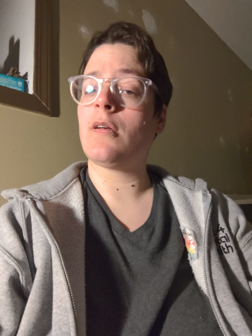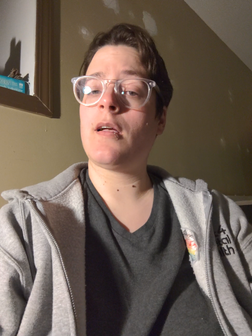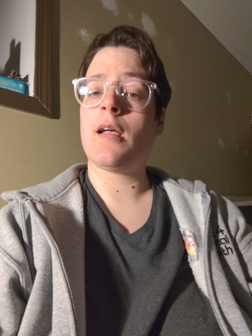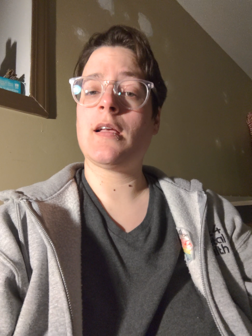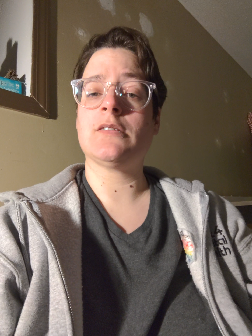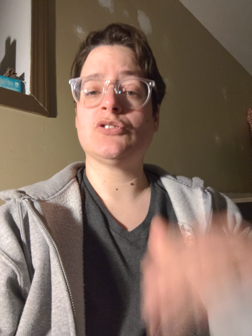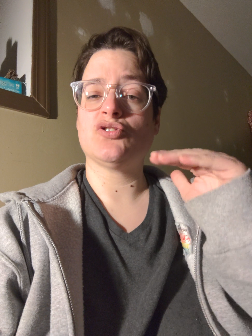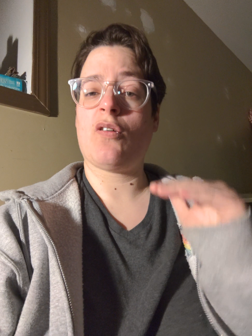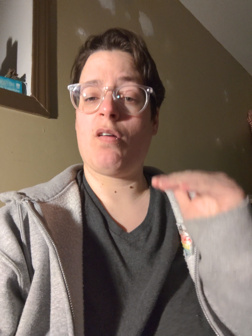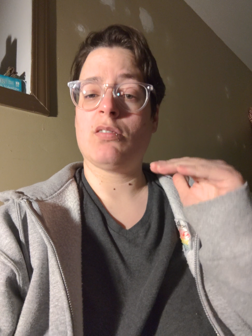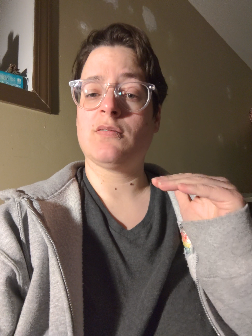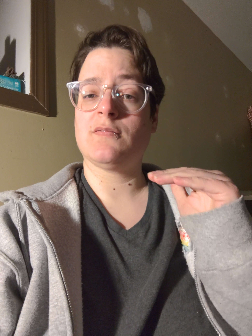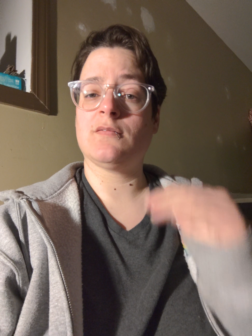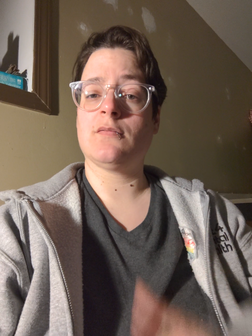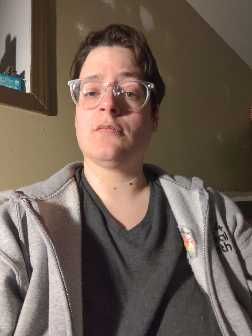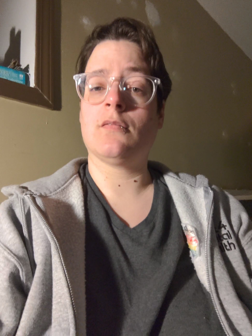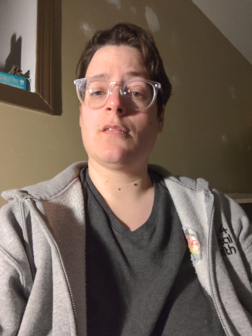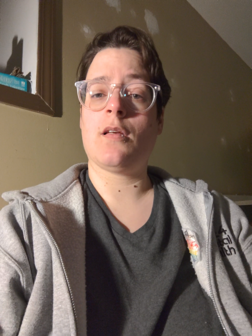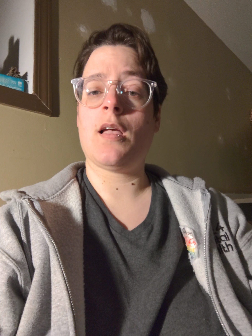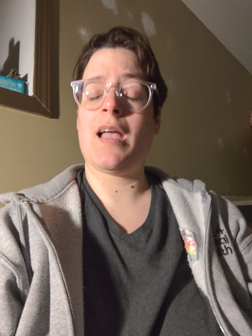child